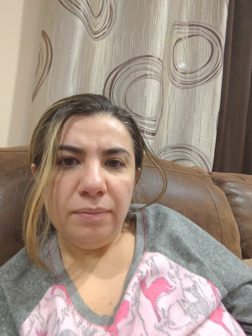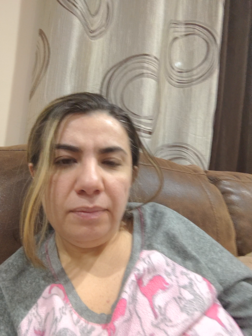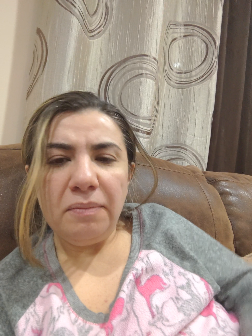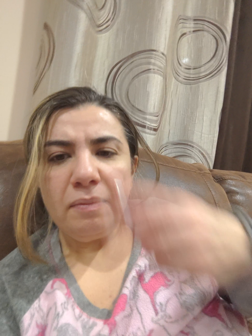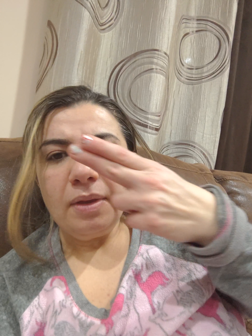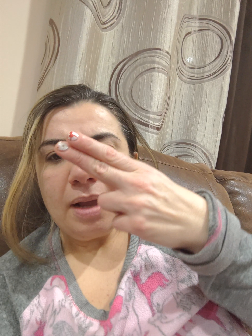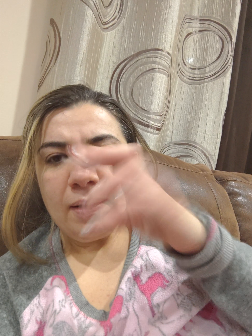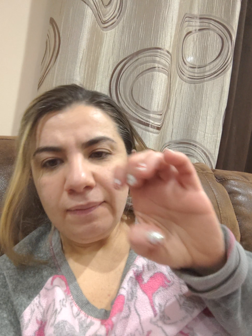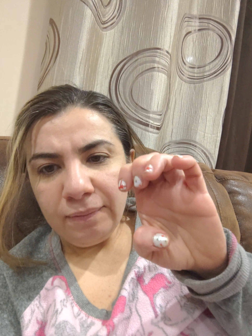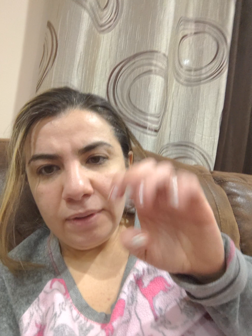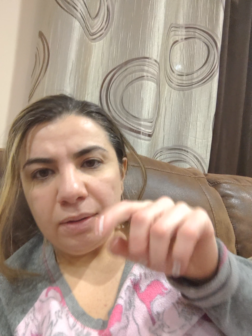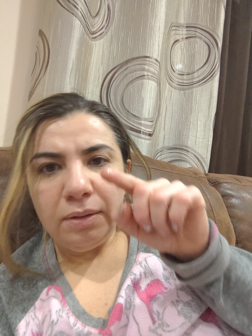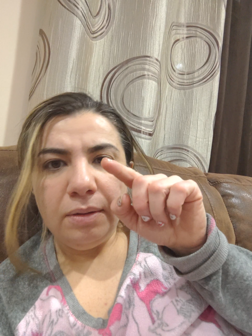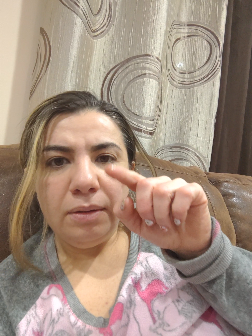he/she/it